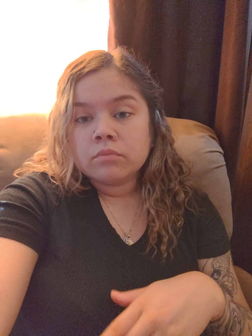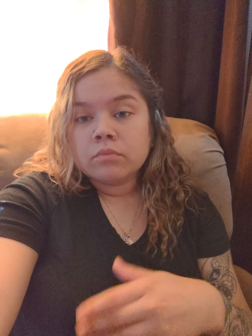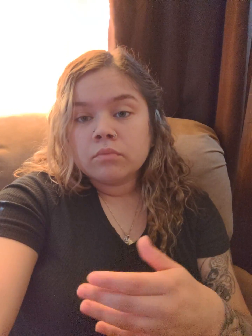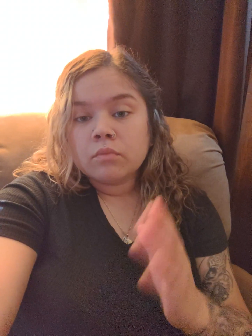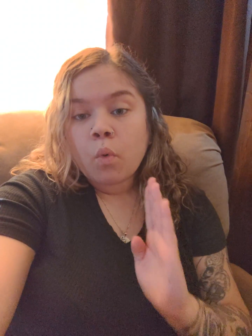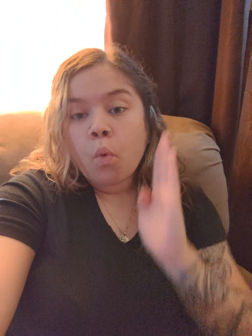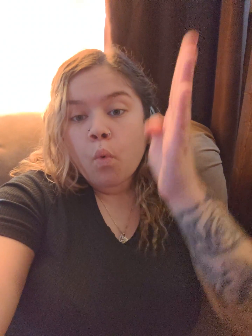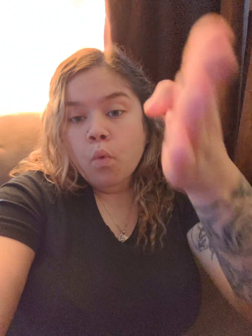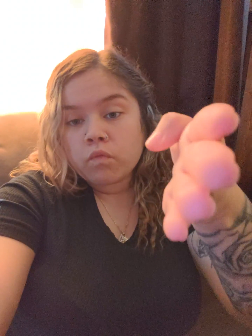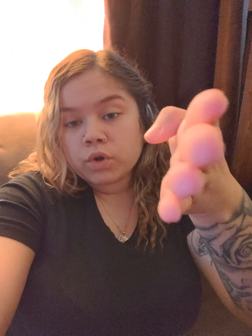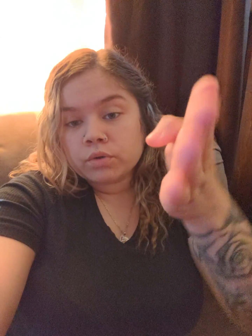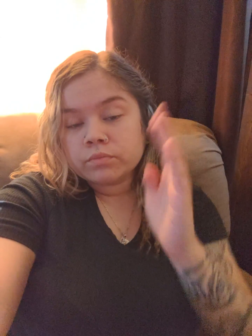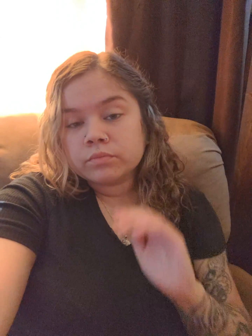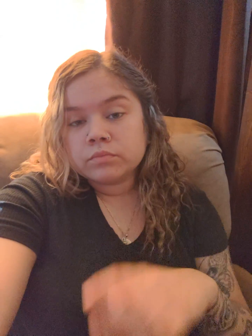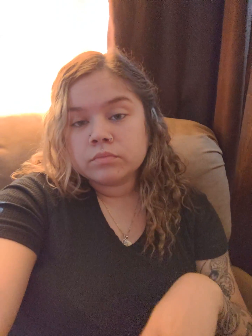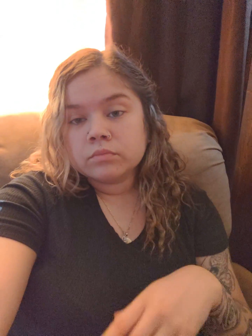over